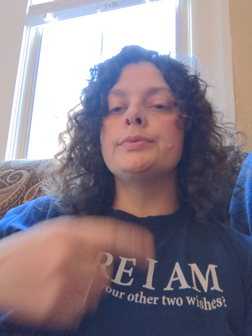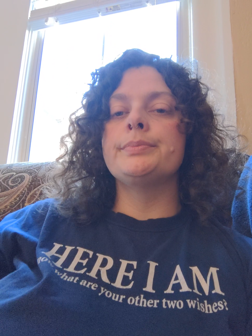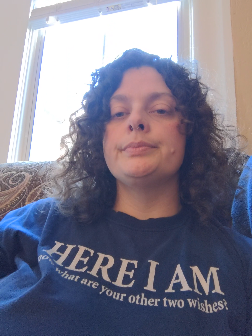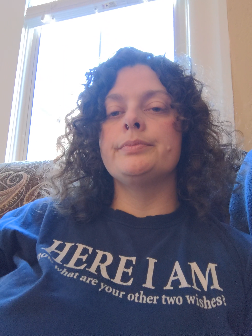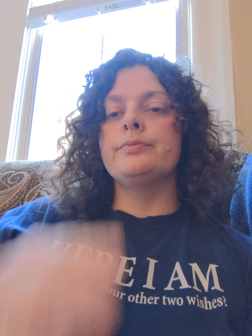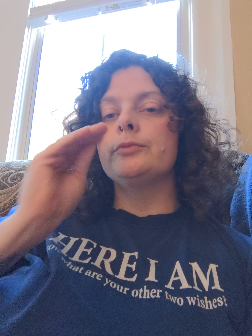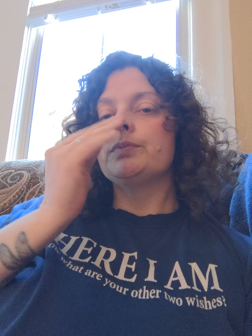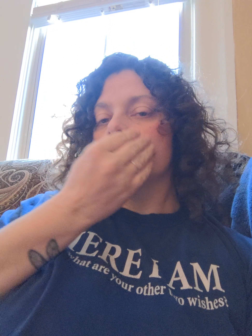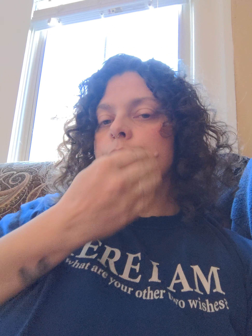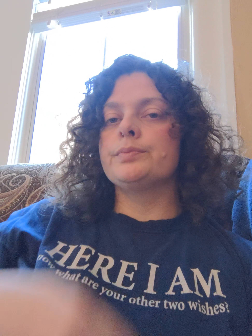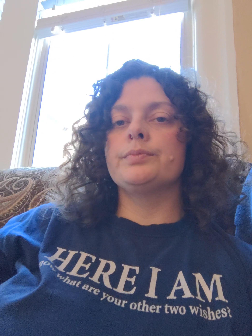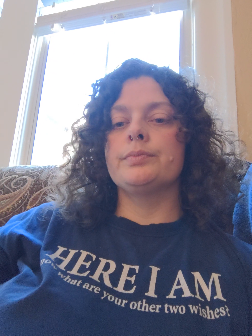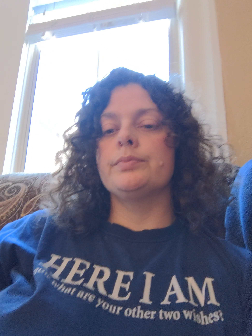flower